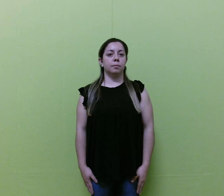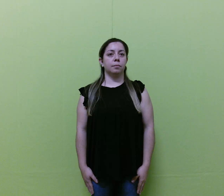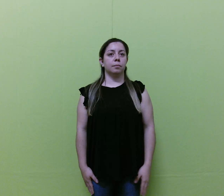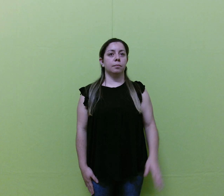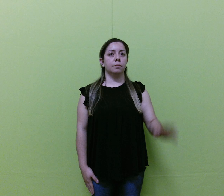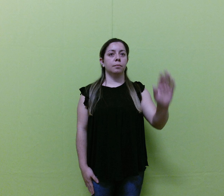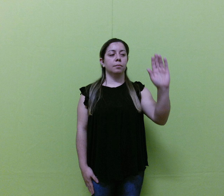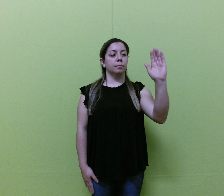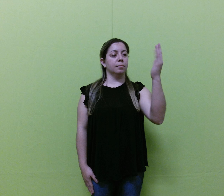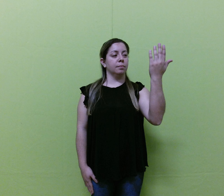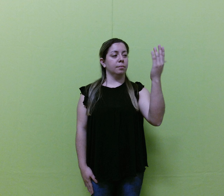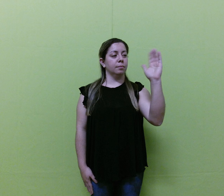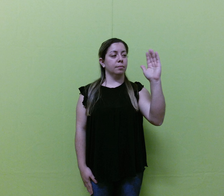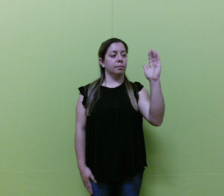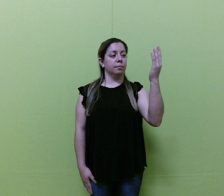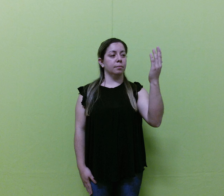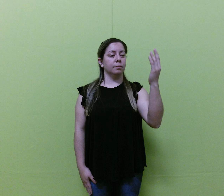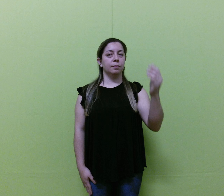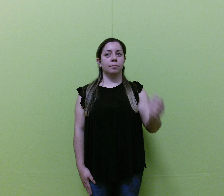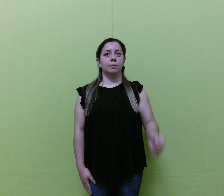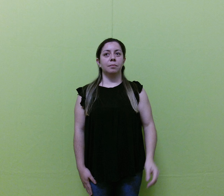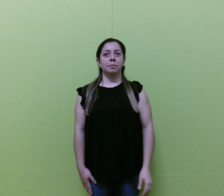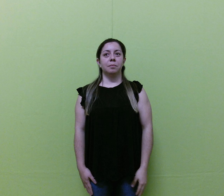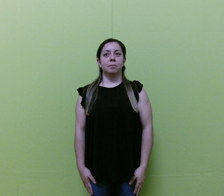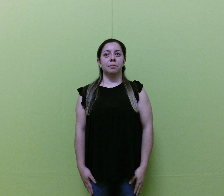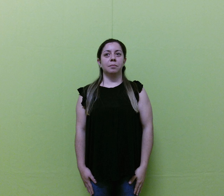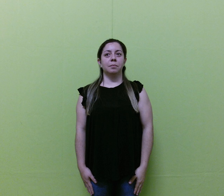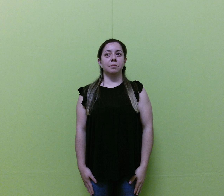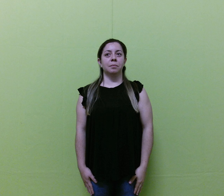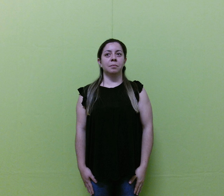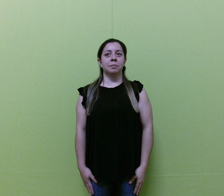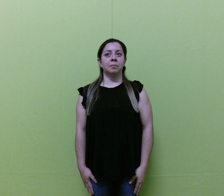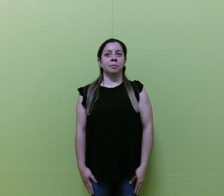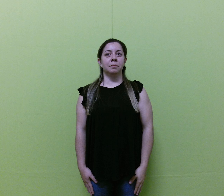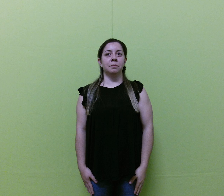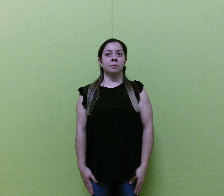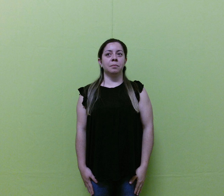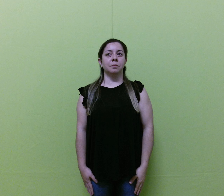espelho